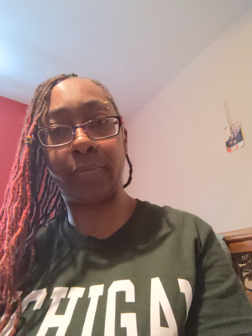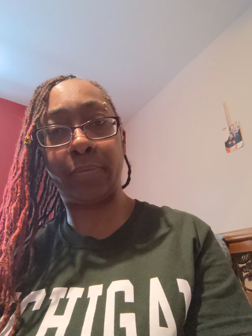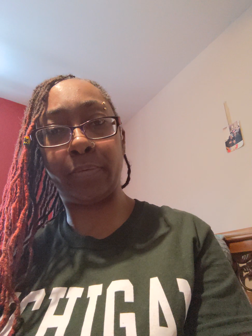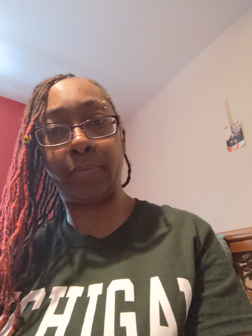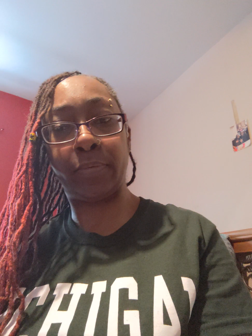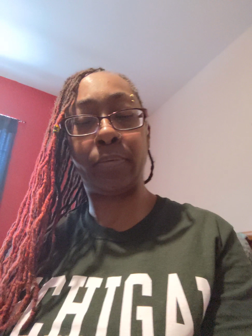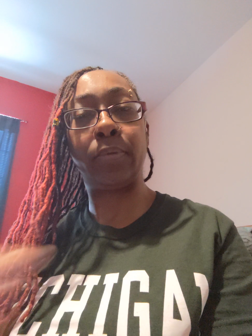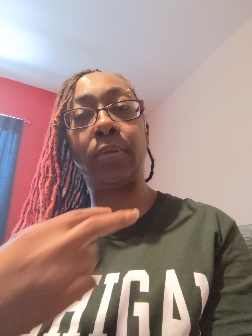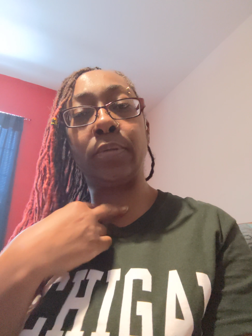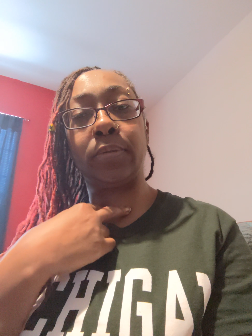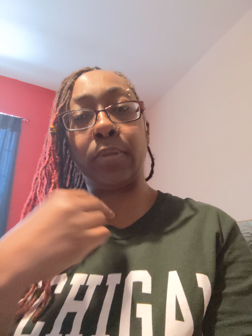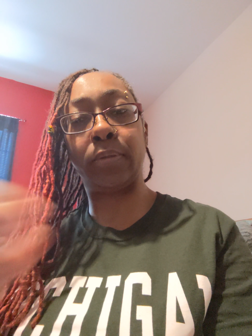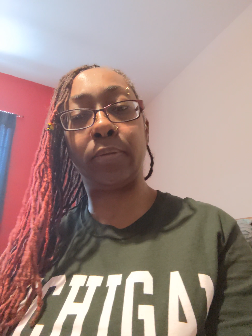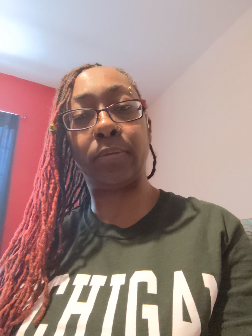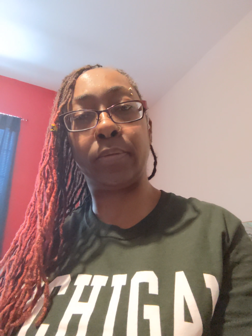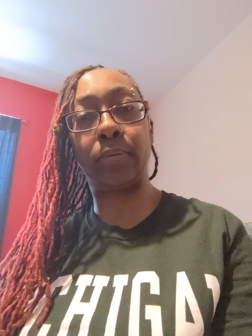stuck